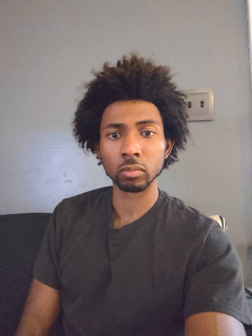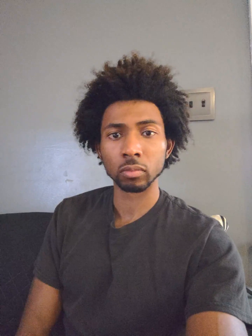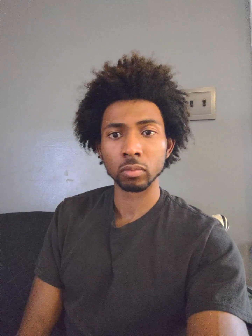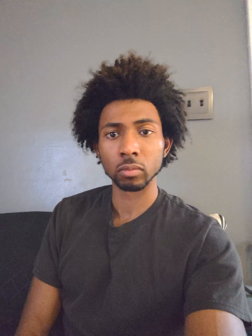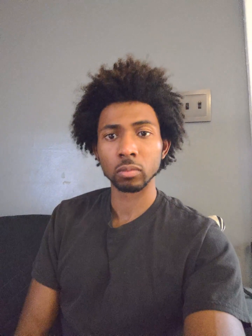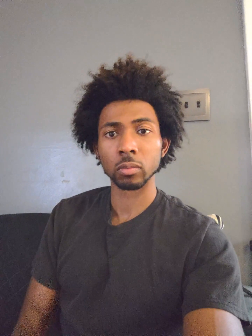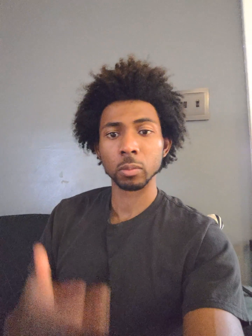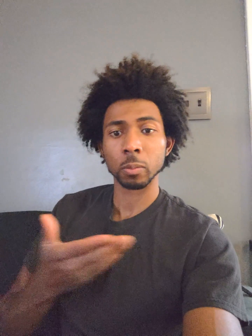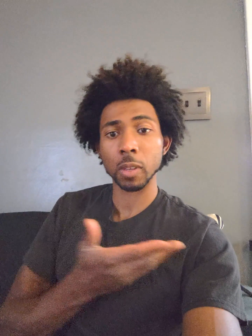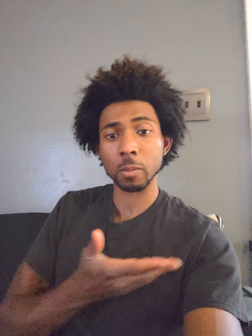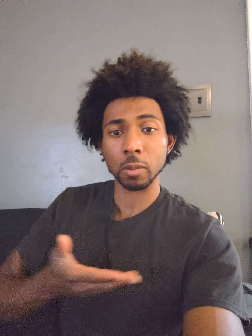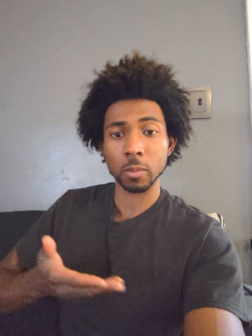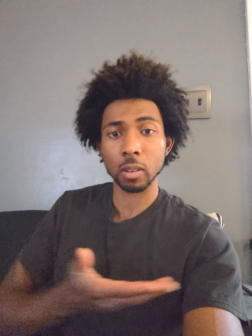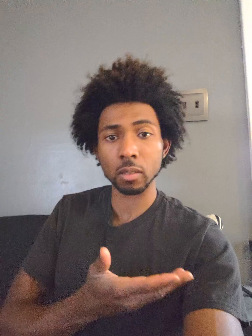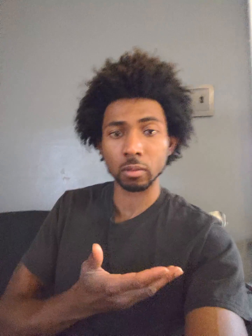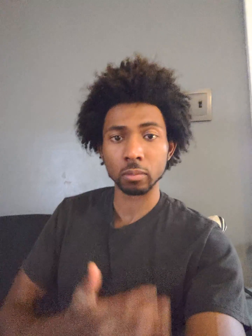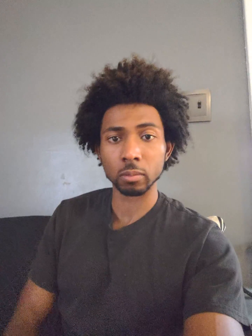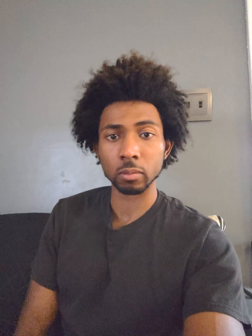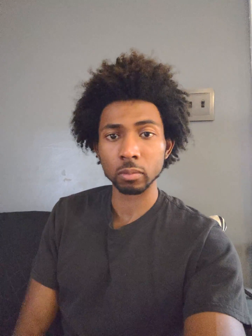baby